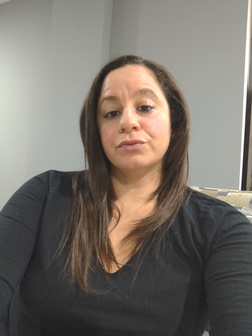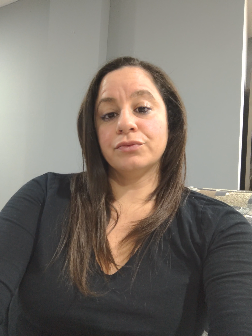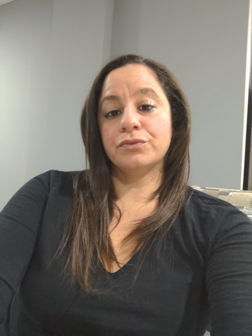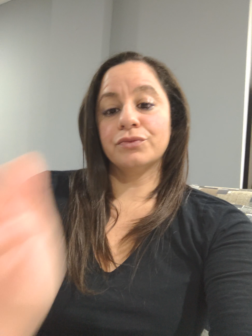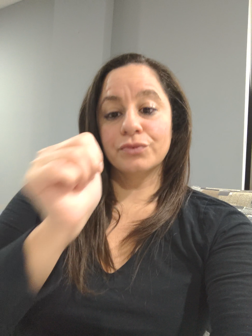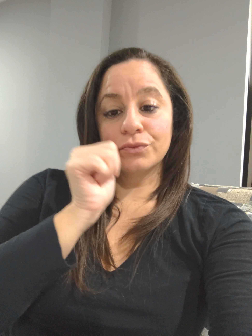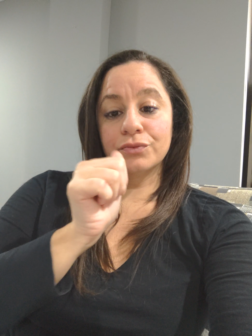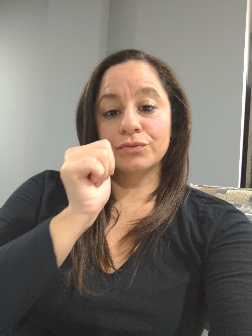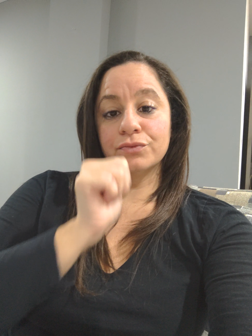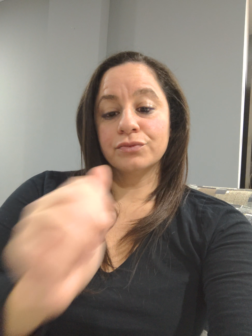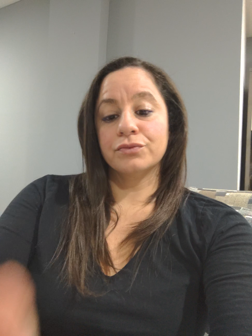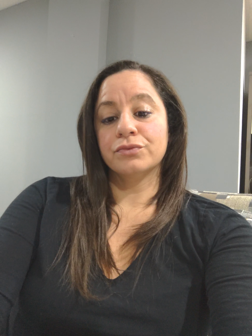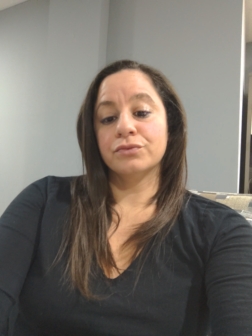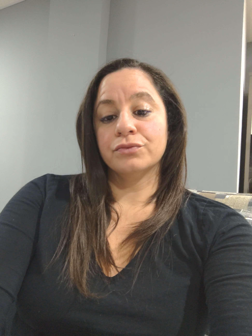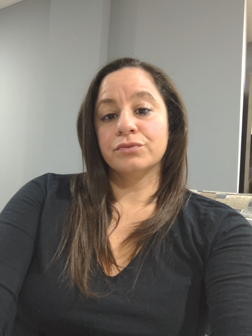girl